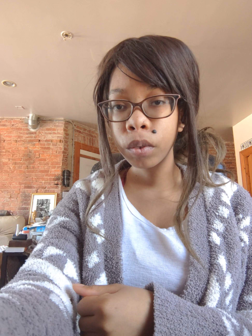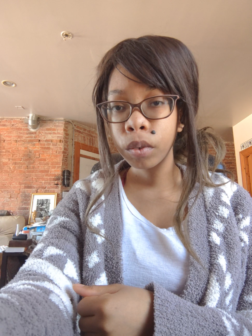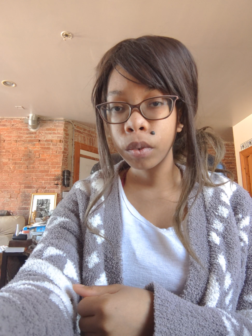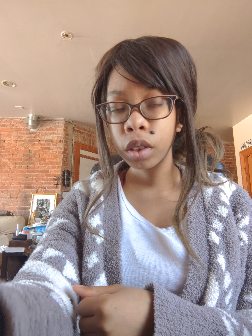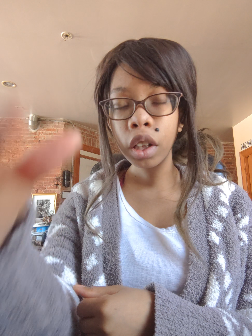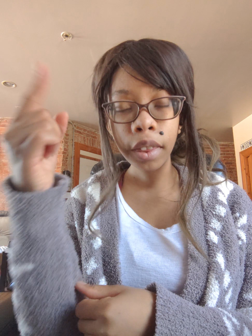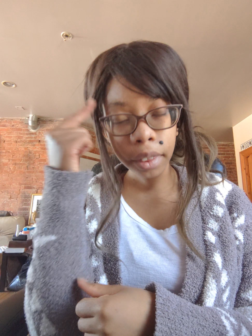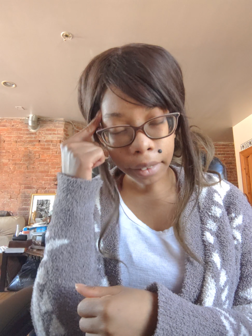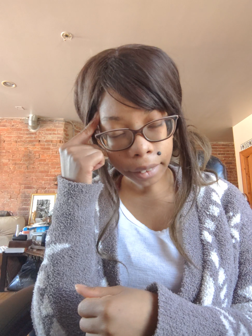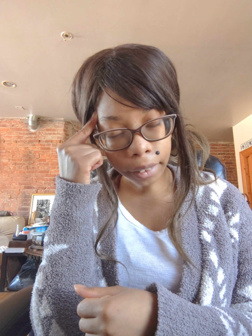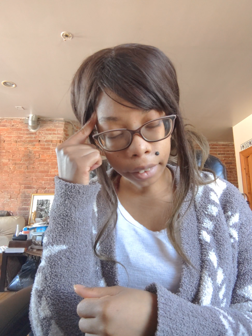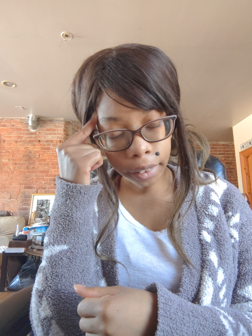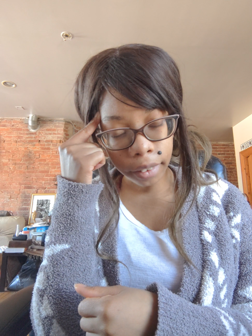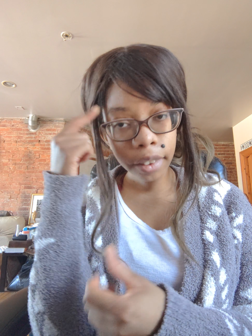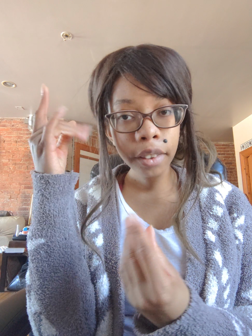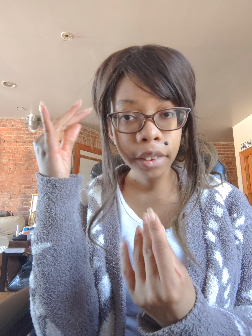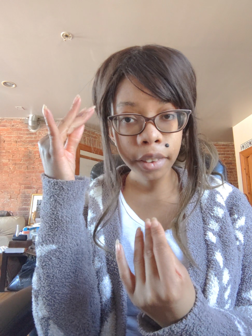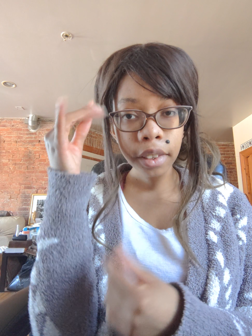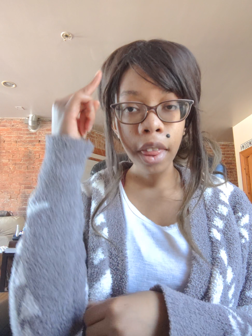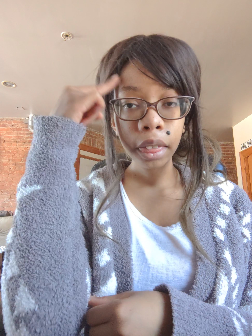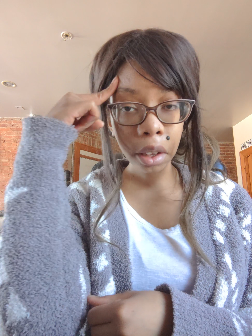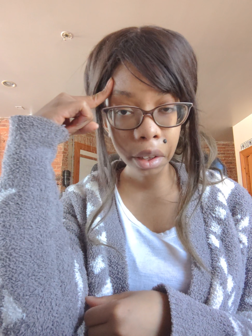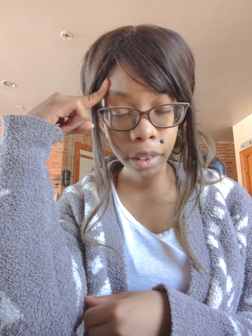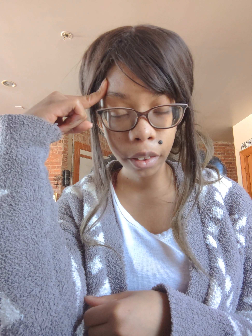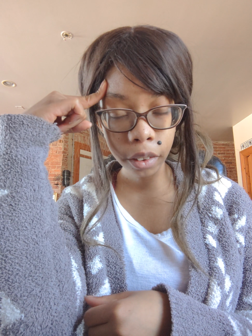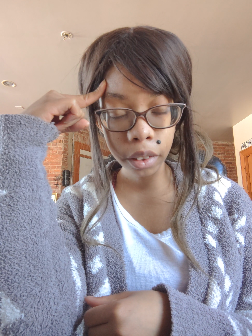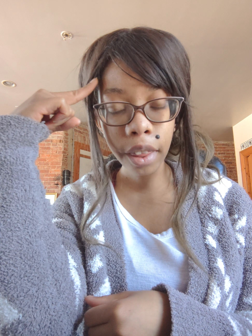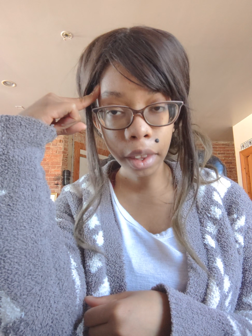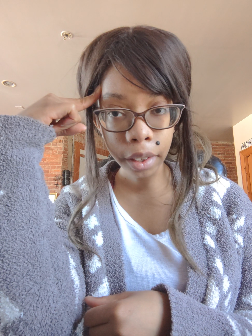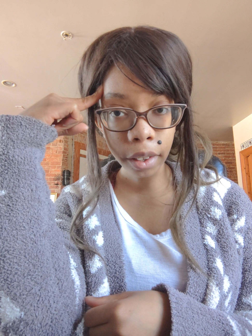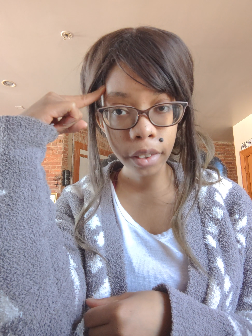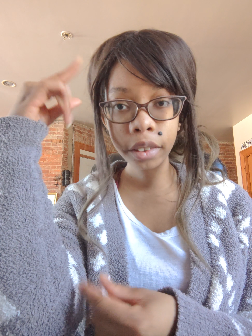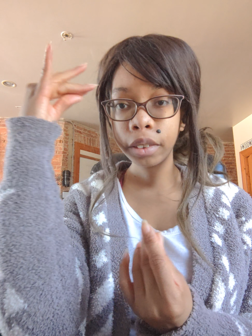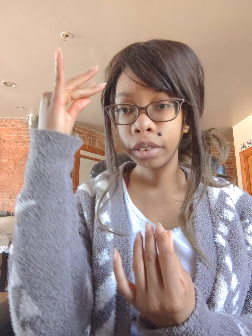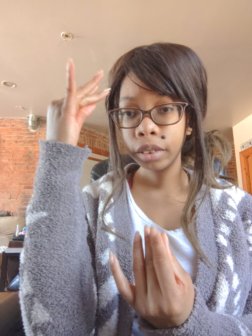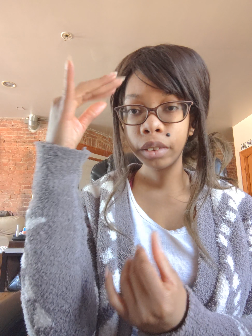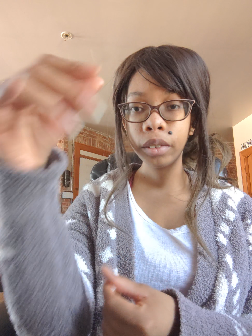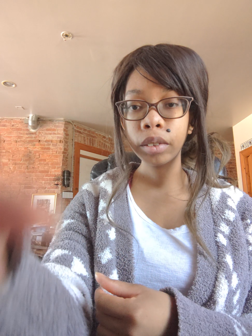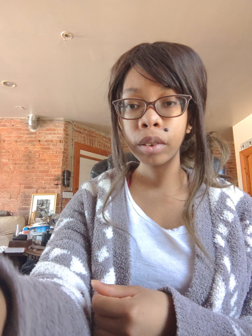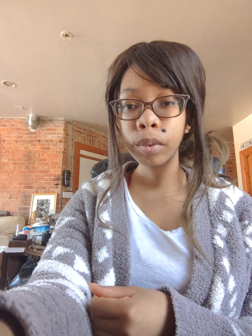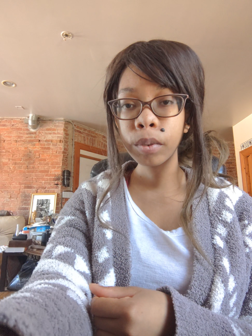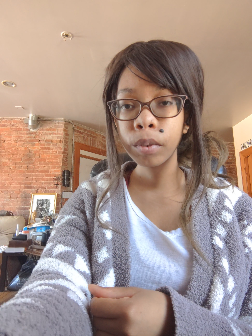think